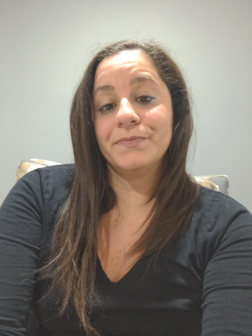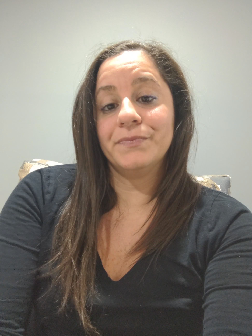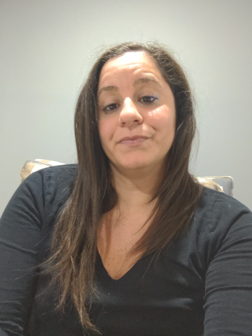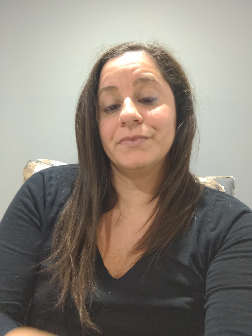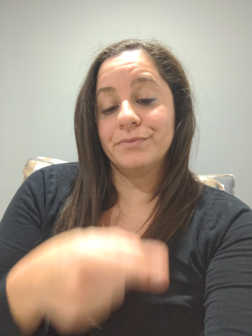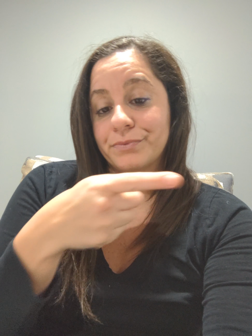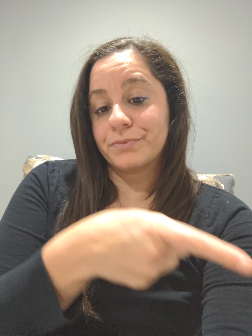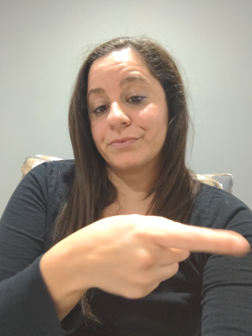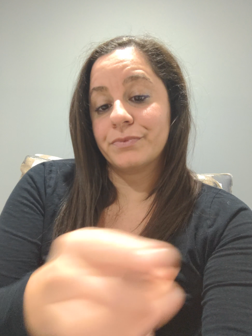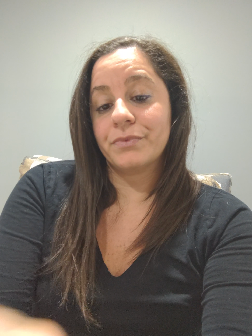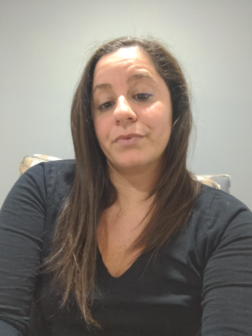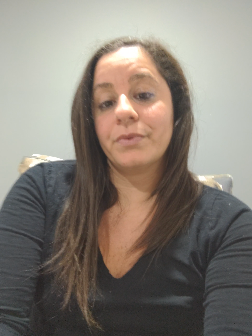he/she/it